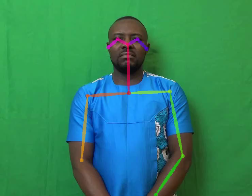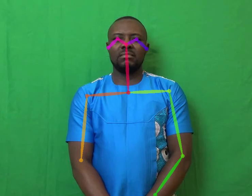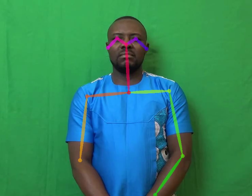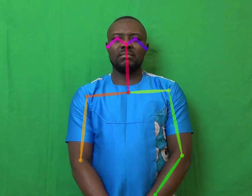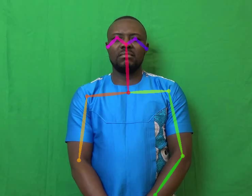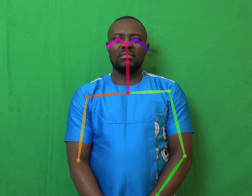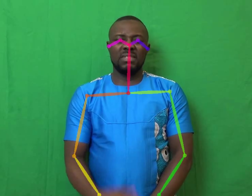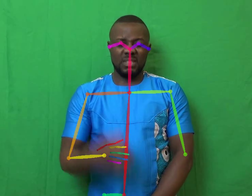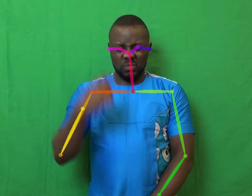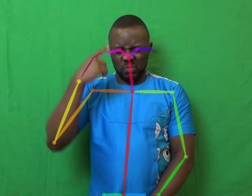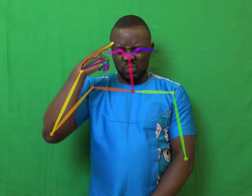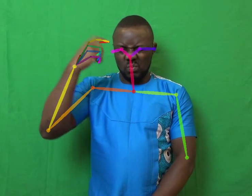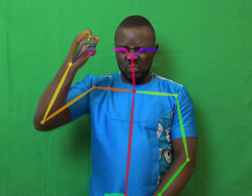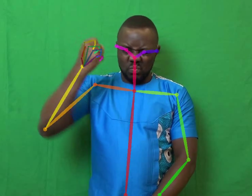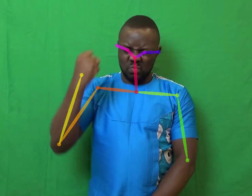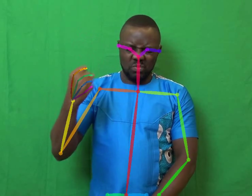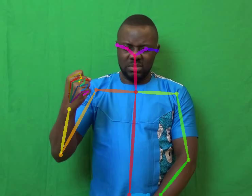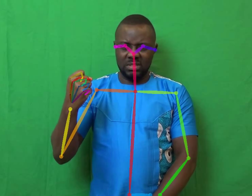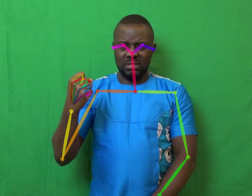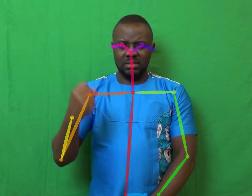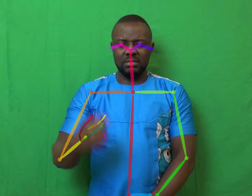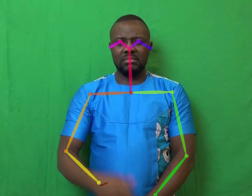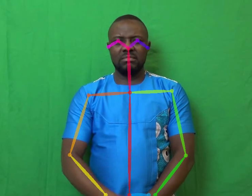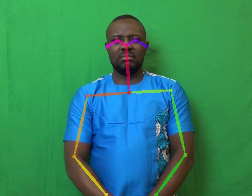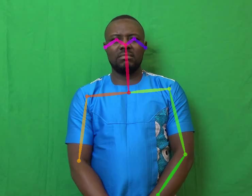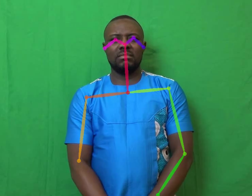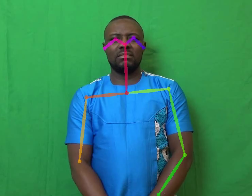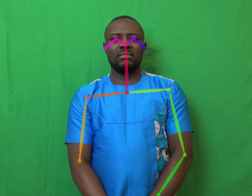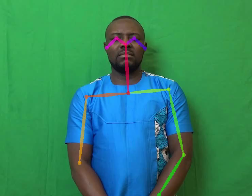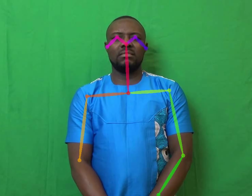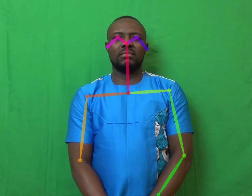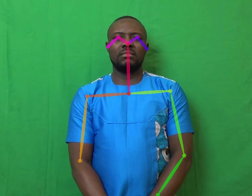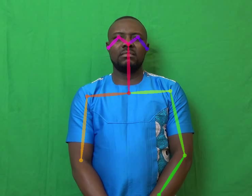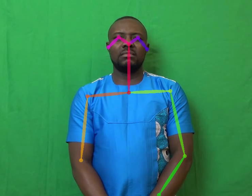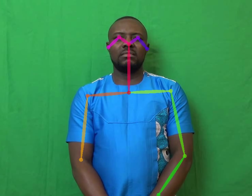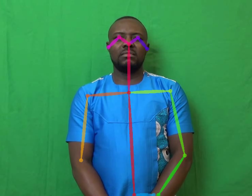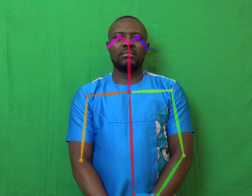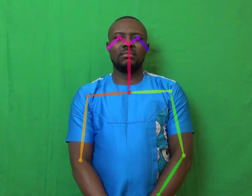wicked